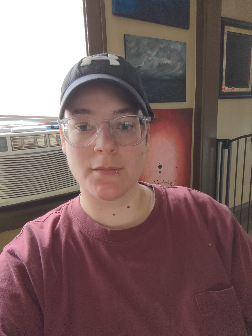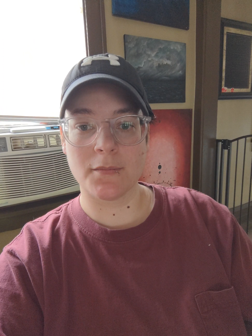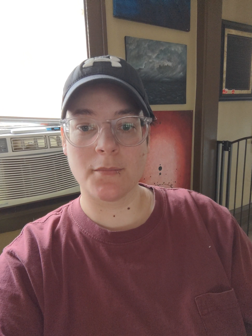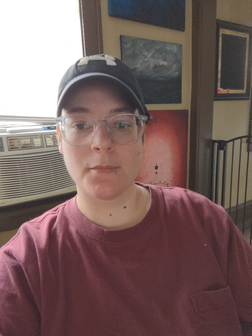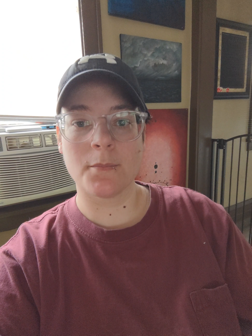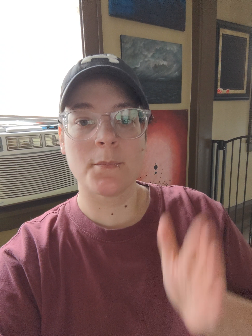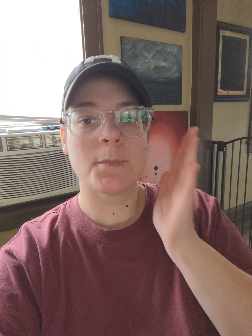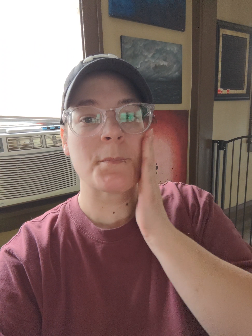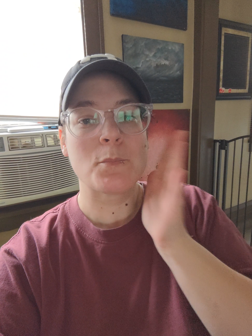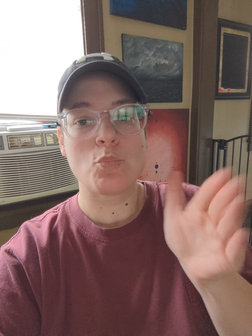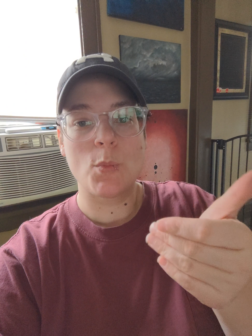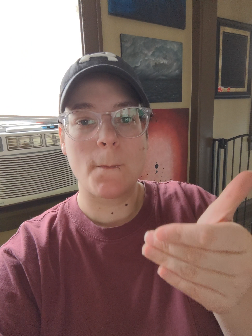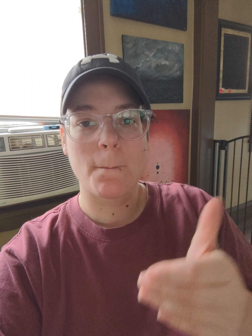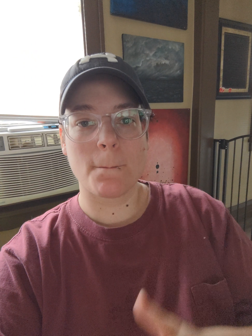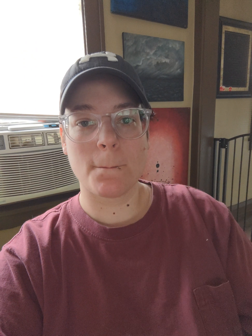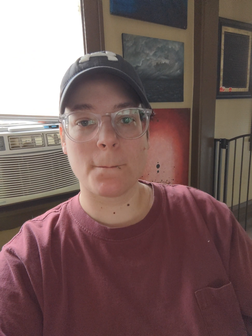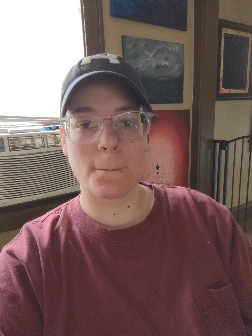bedroom